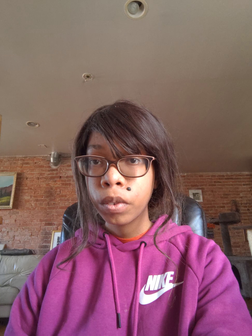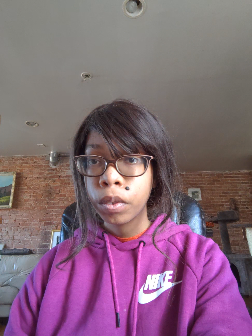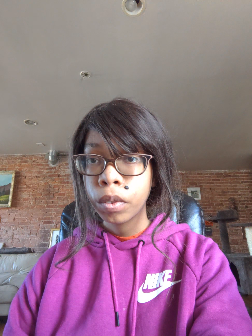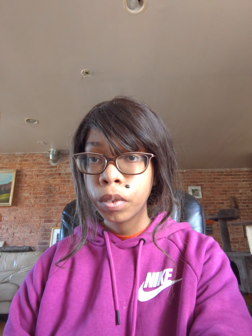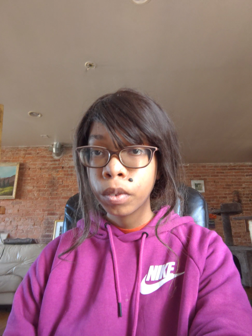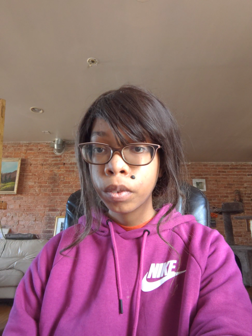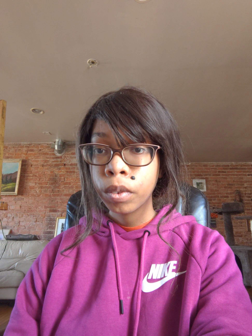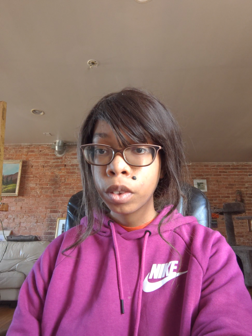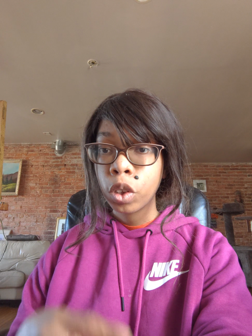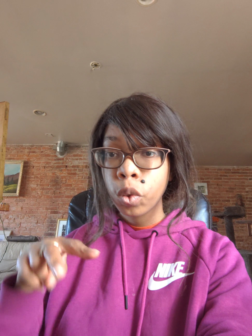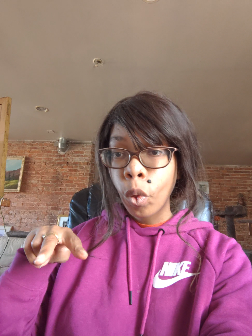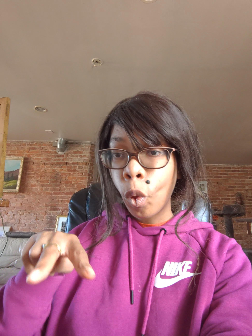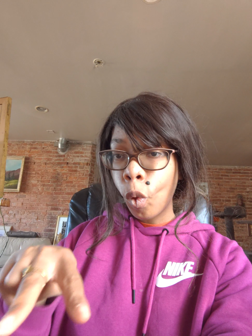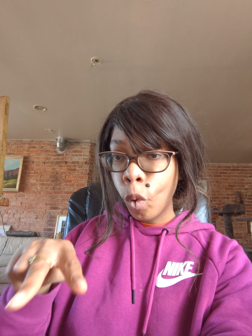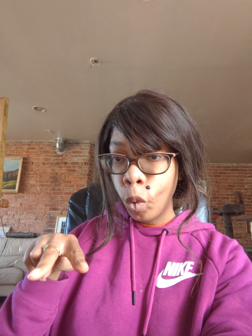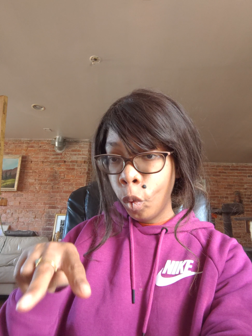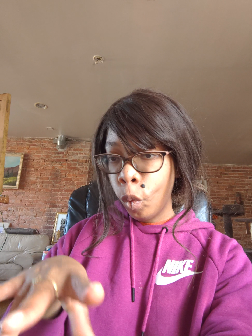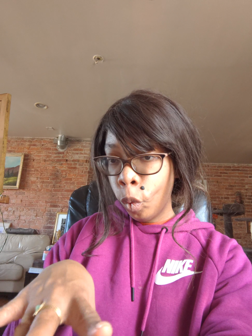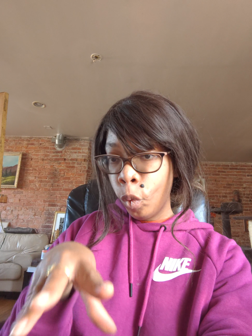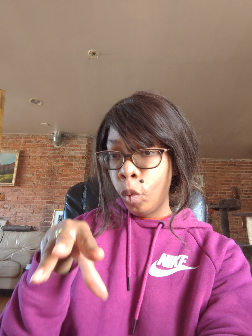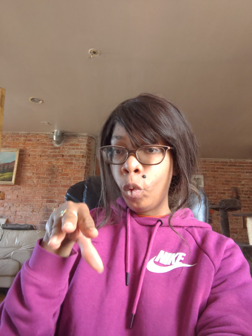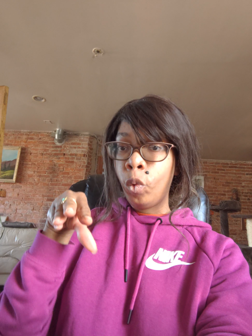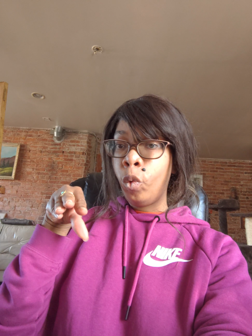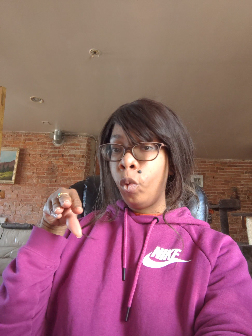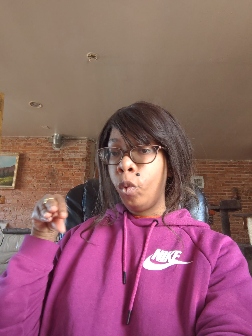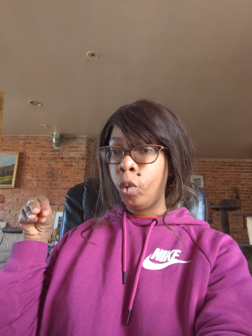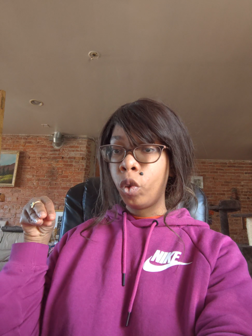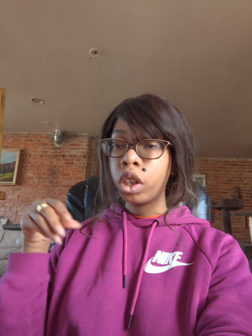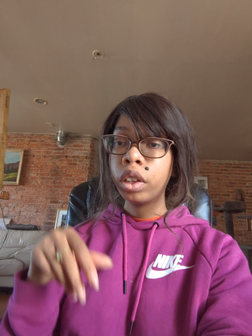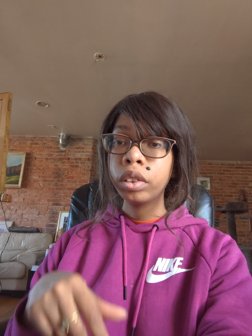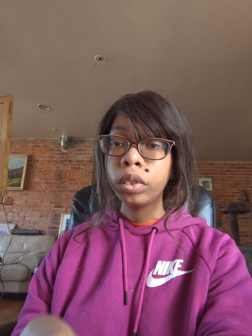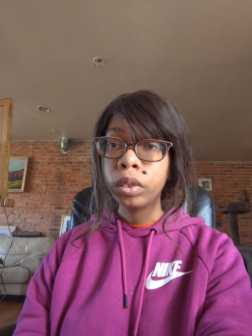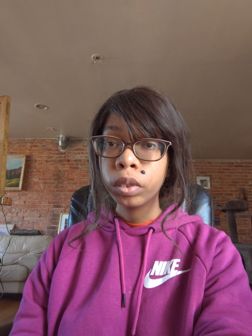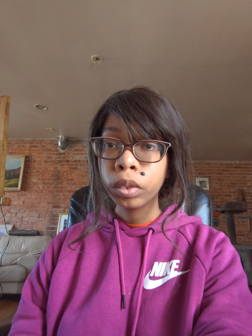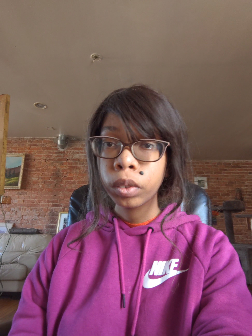vacuum